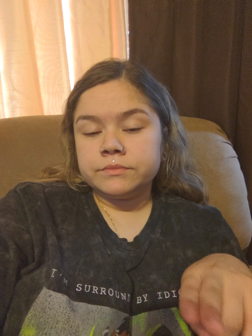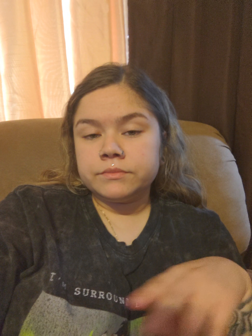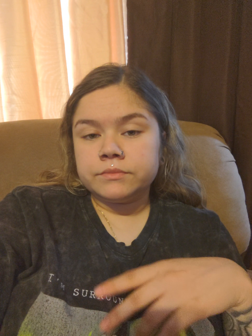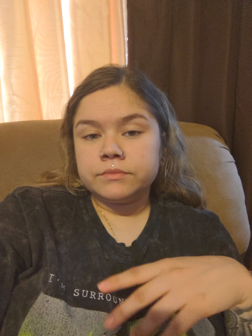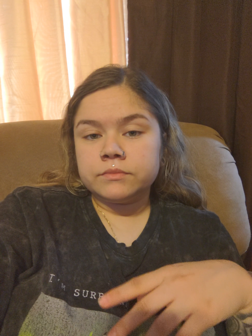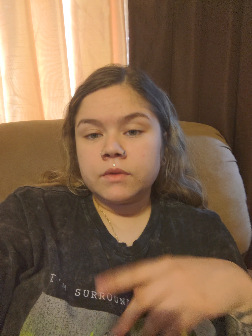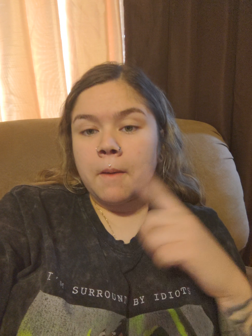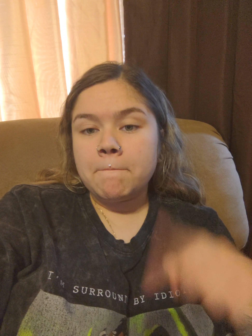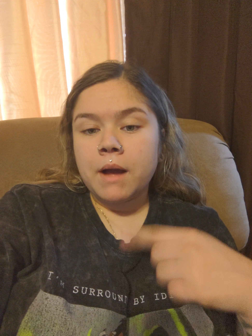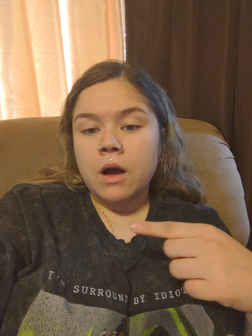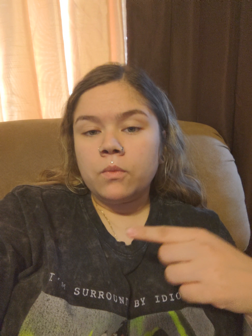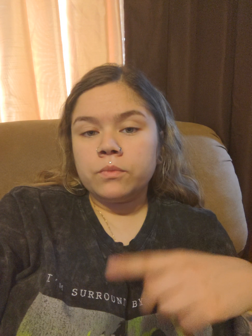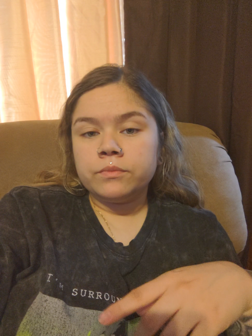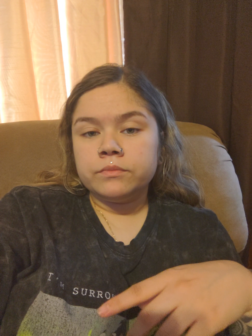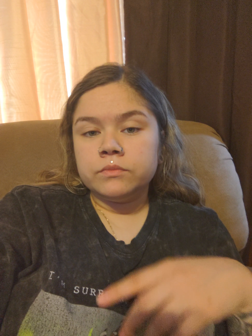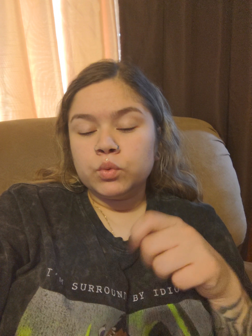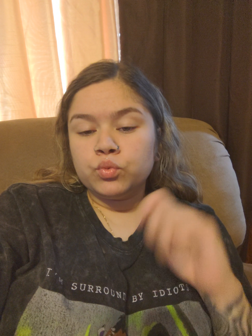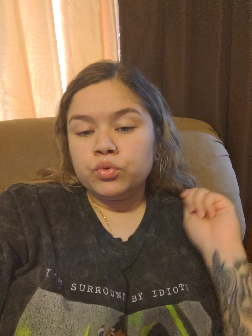about